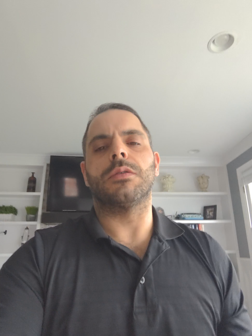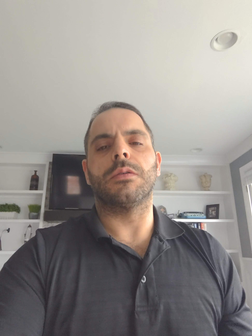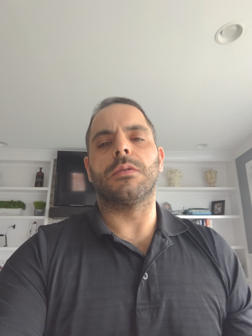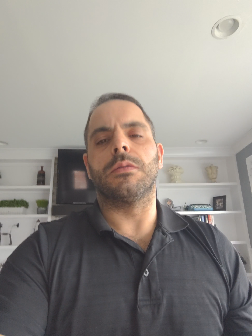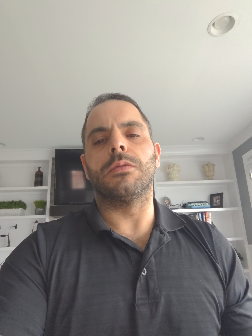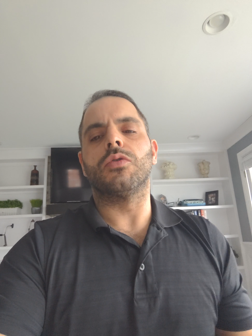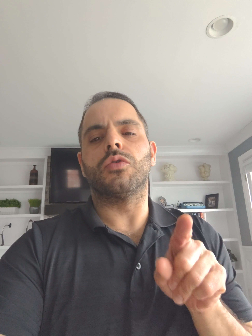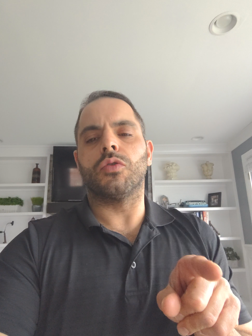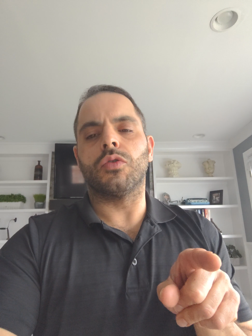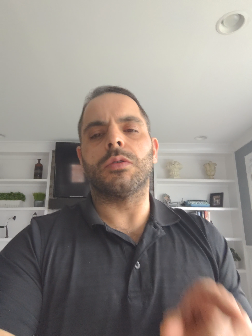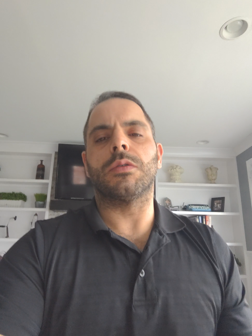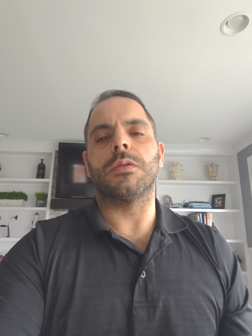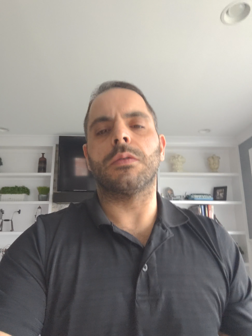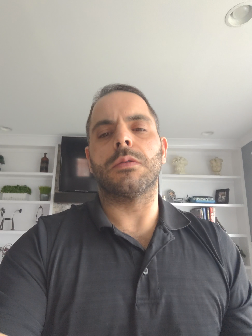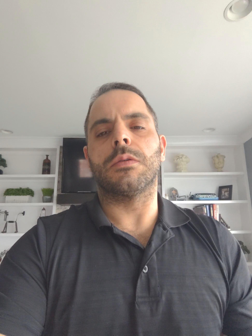he/she/it